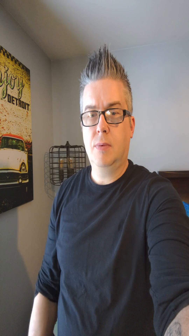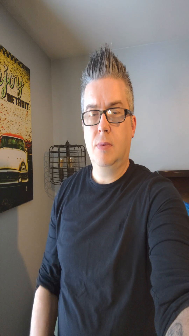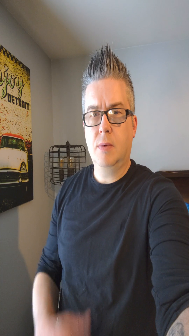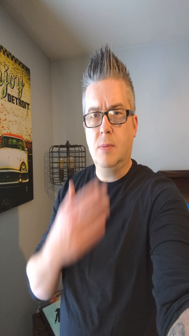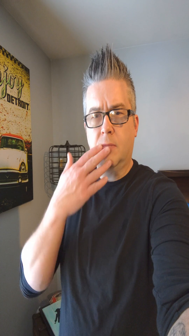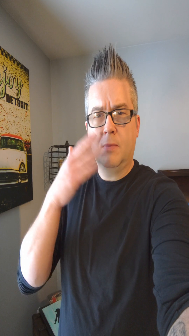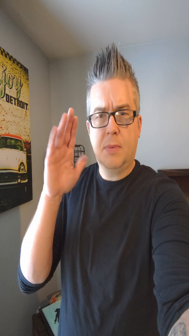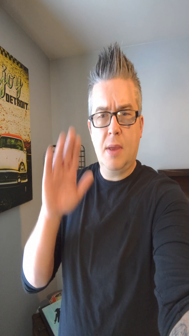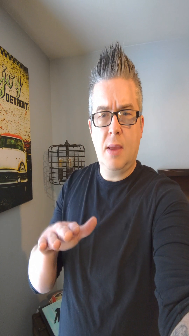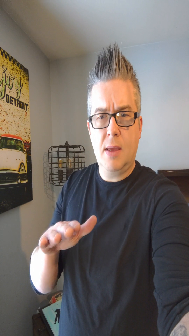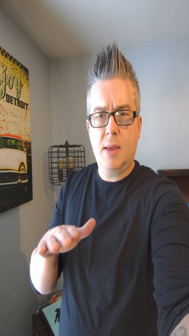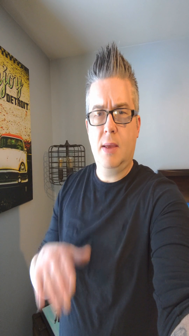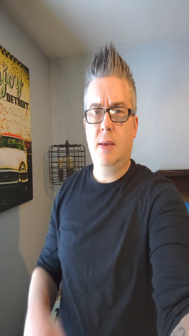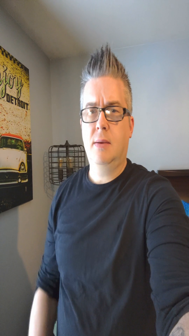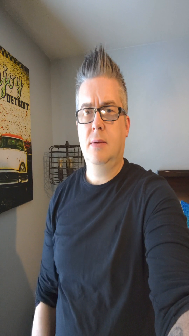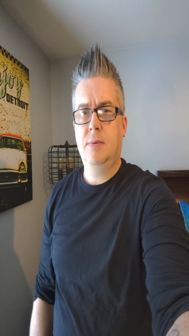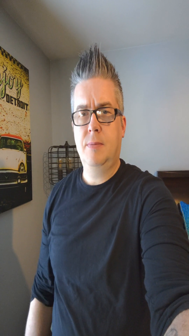bad